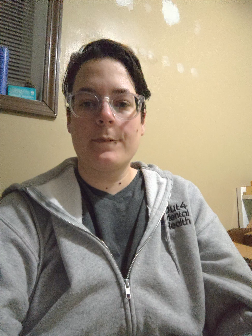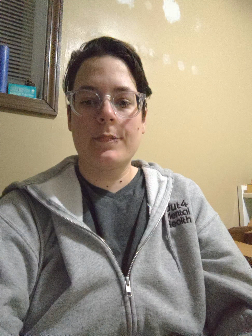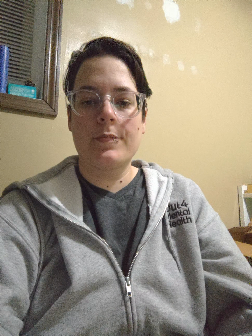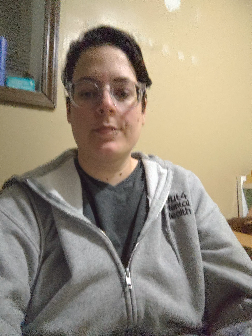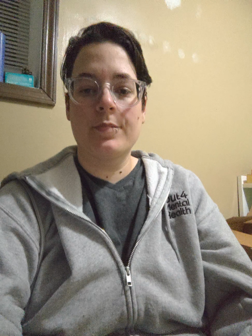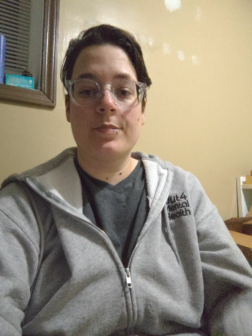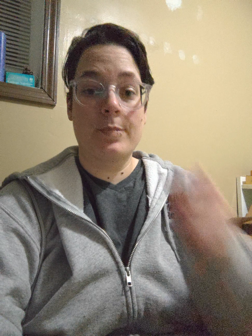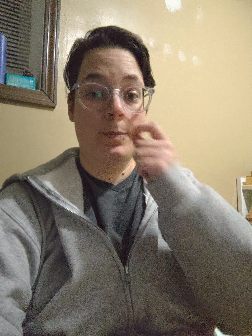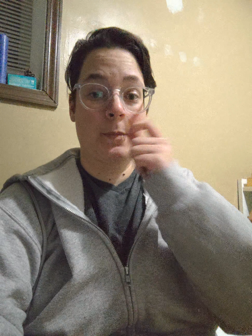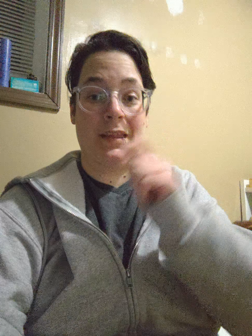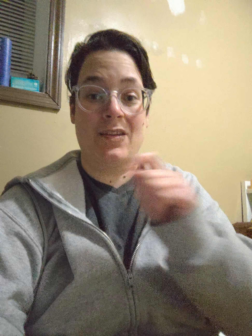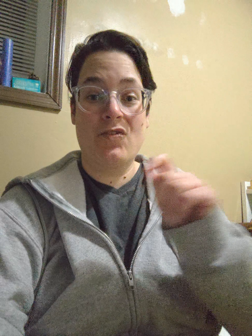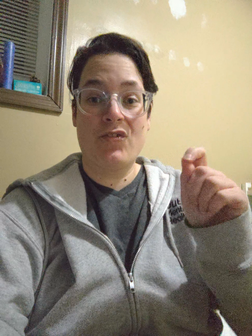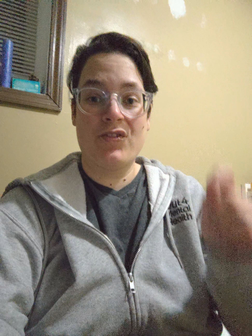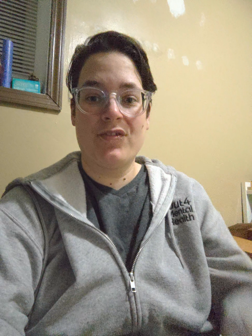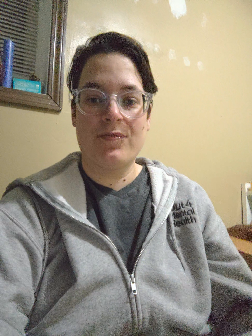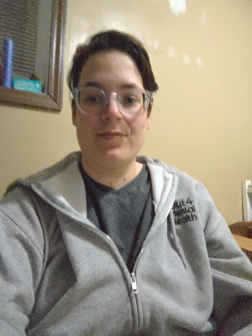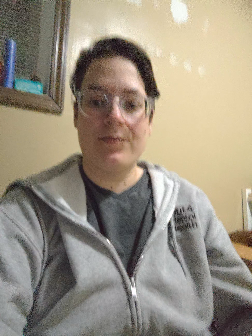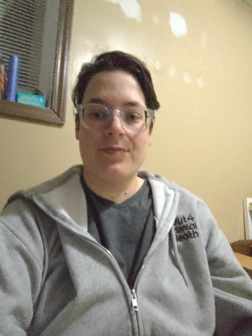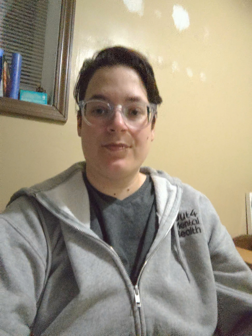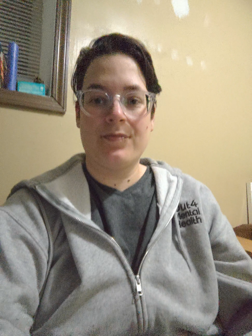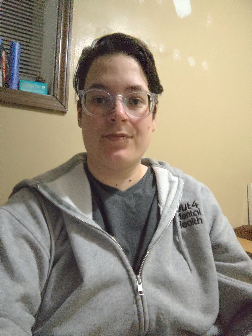pencil